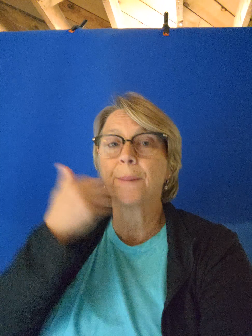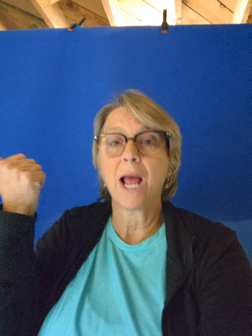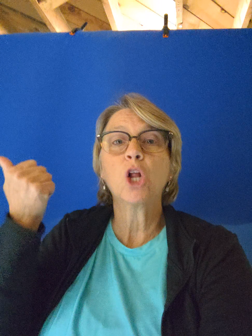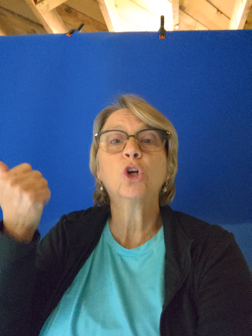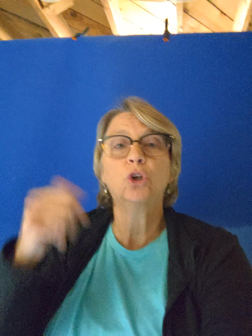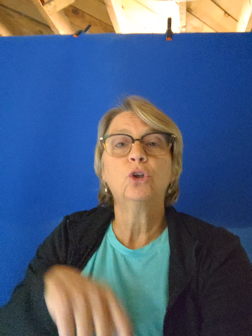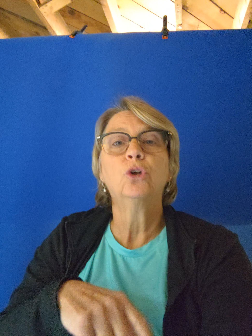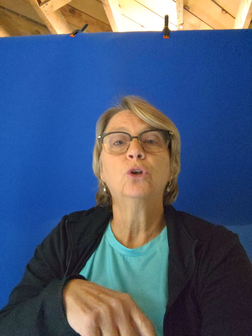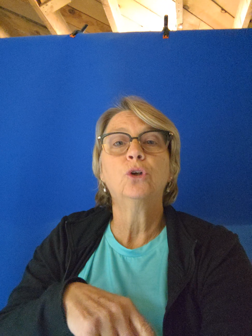better